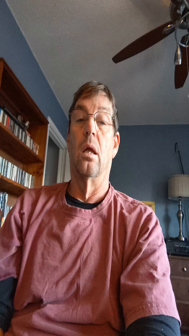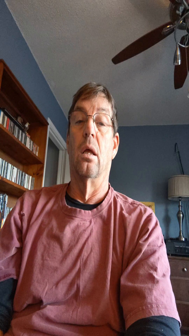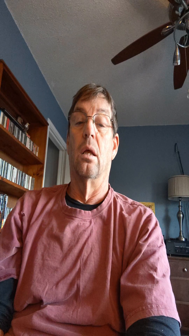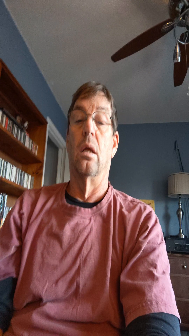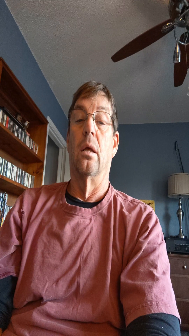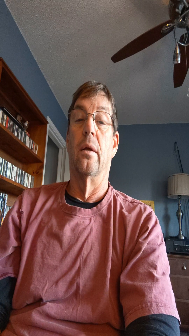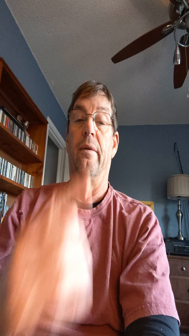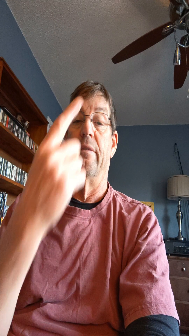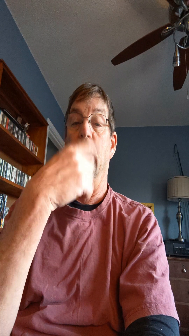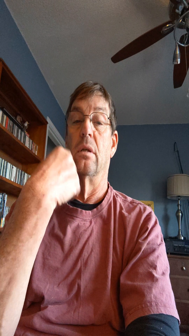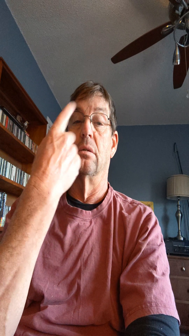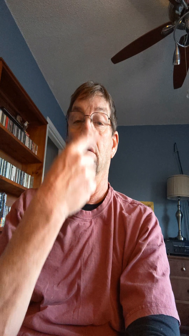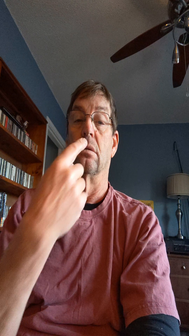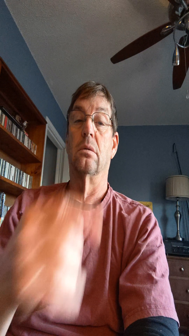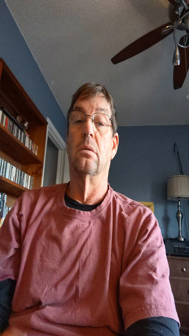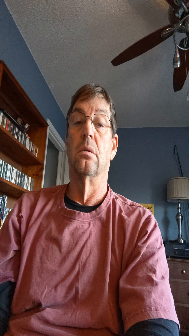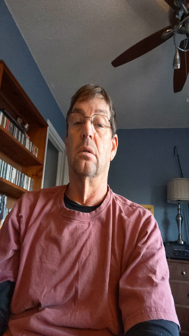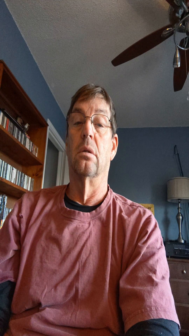face